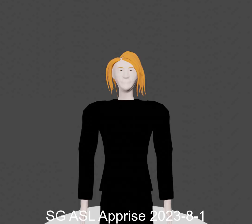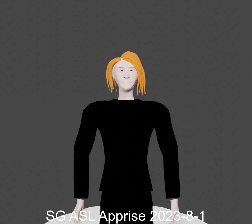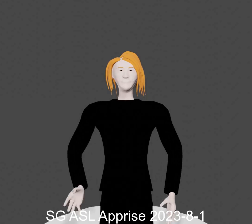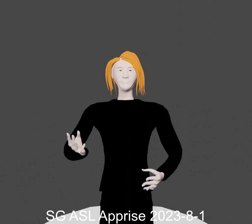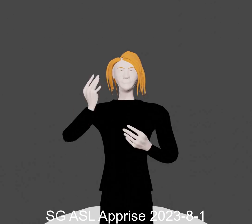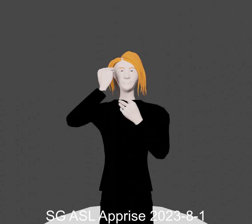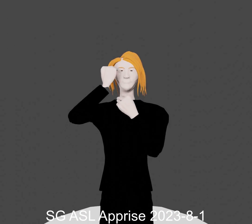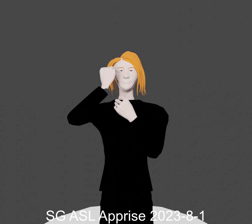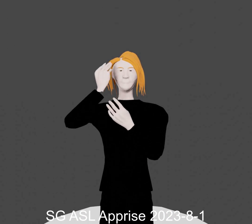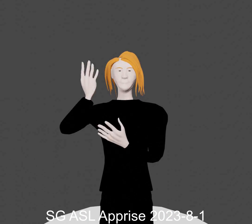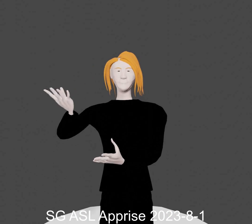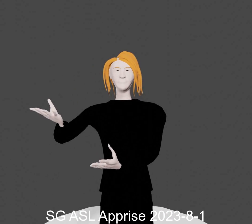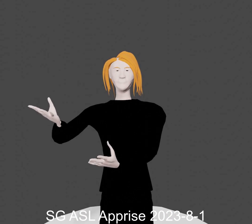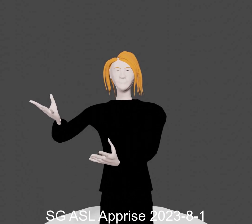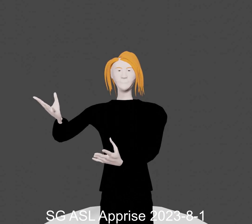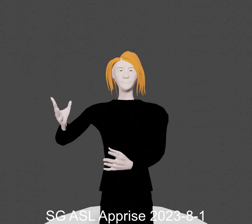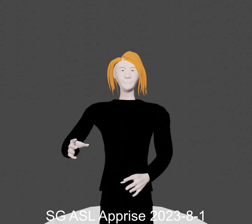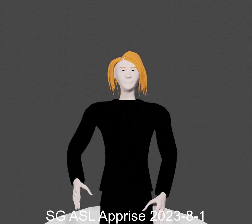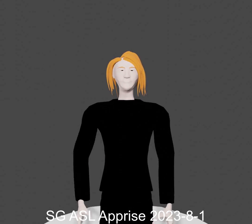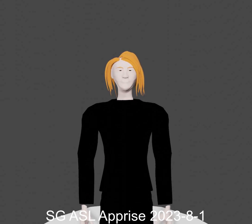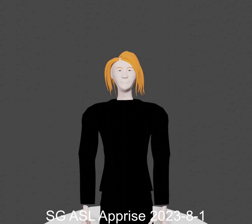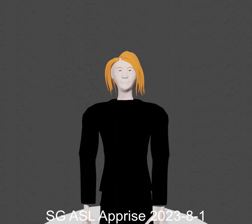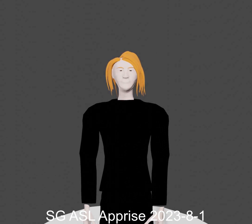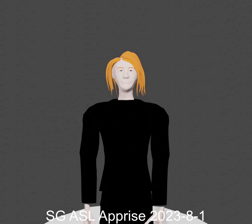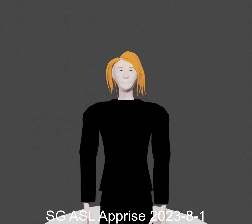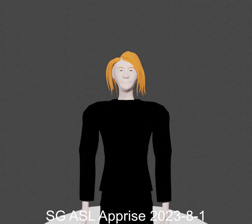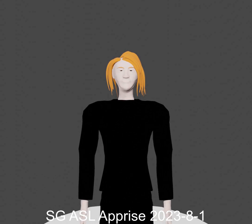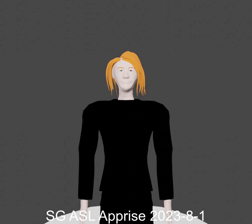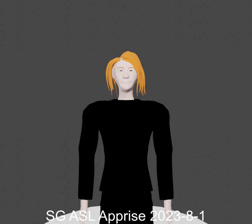Apprise